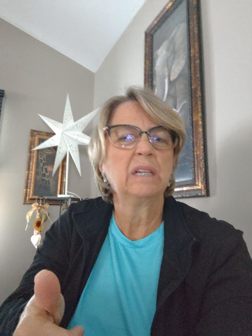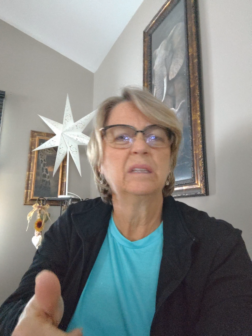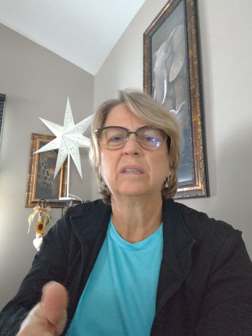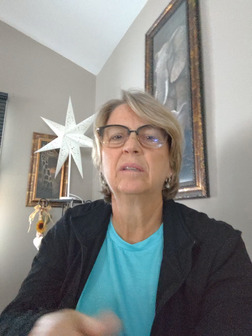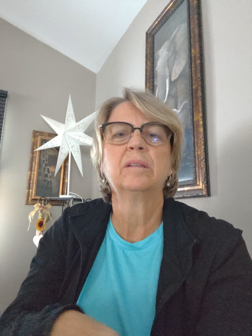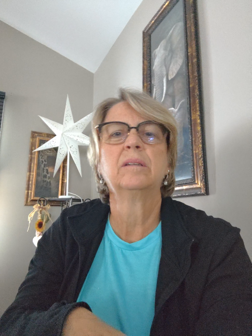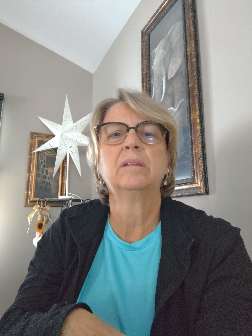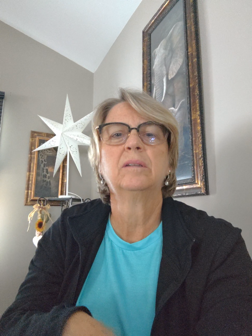not